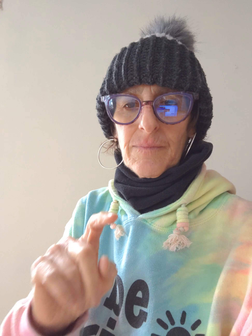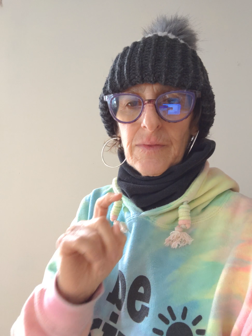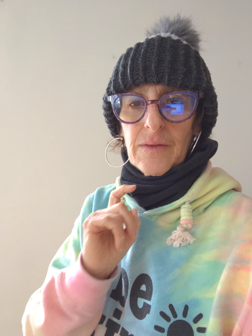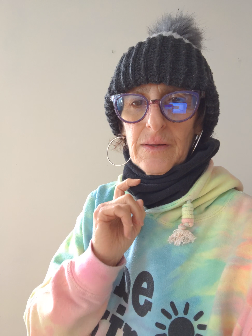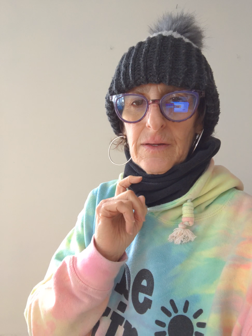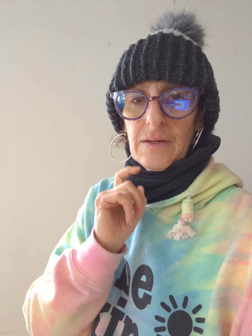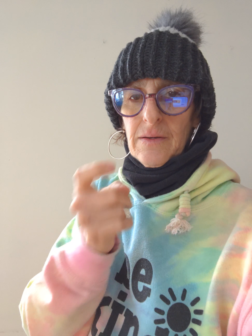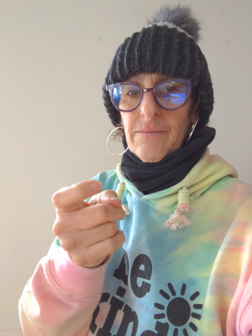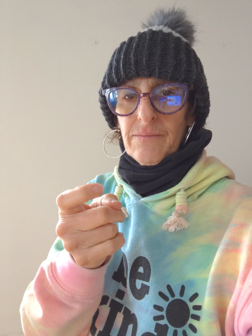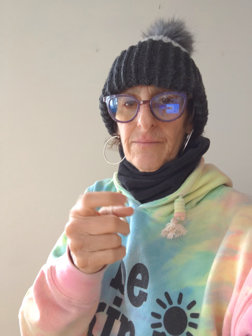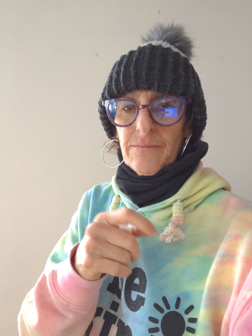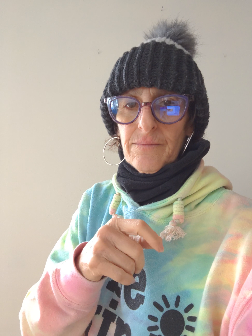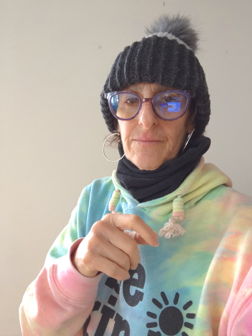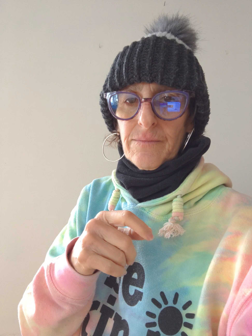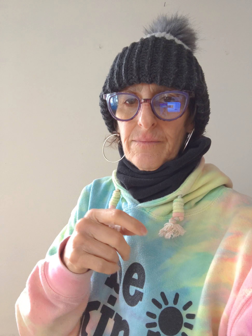gift